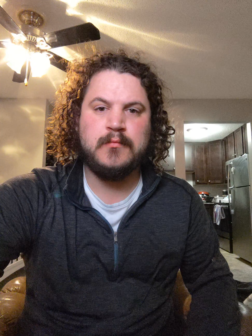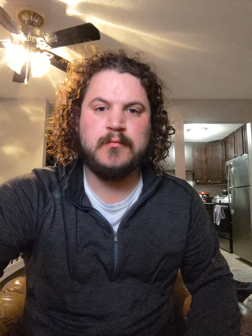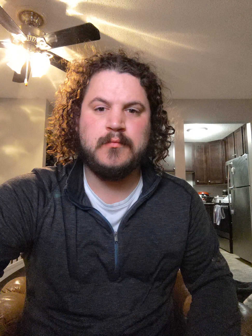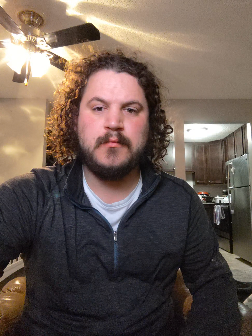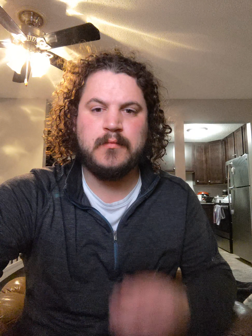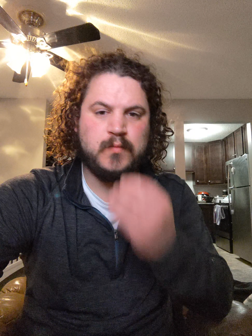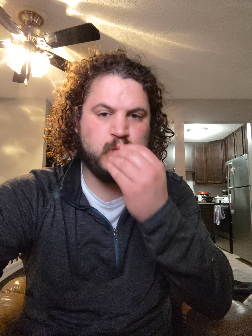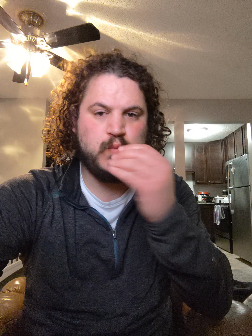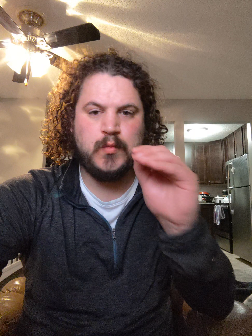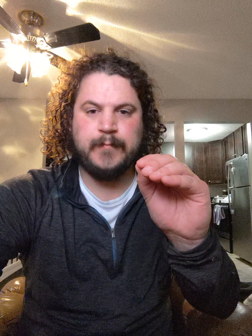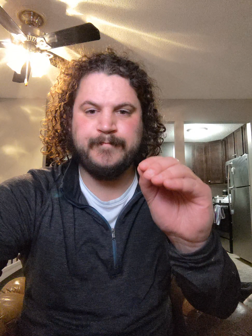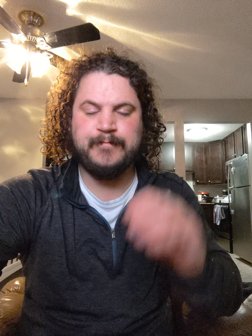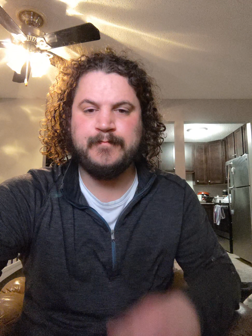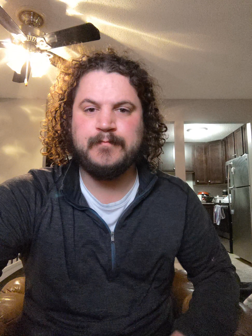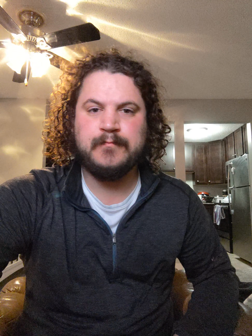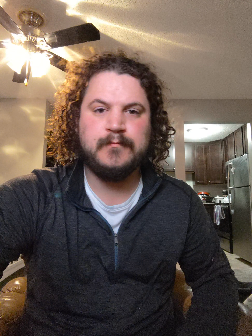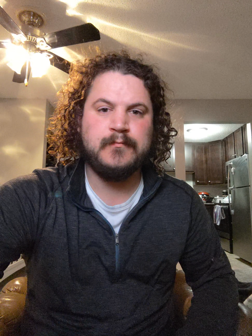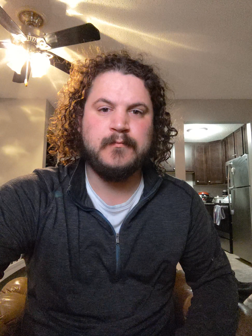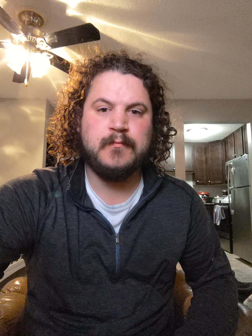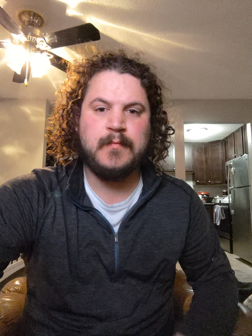kiss